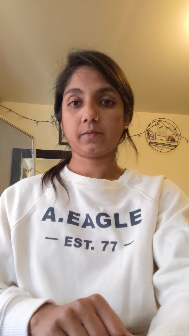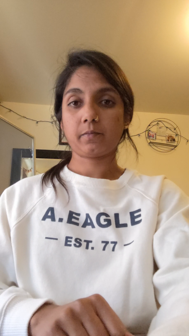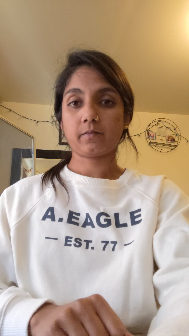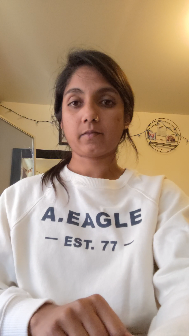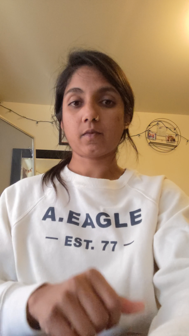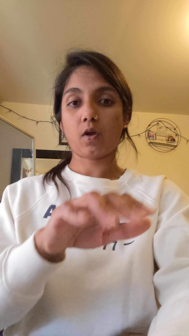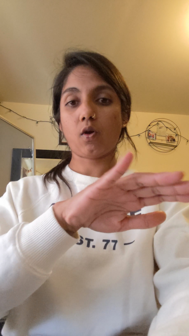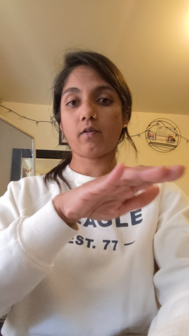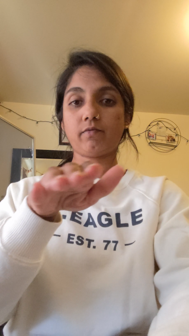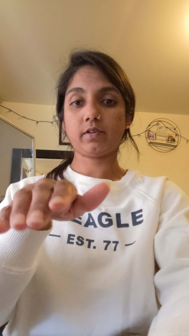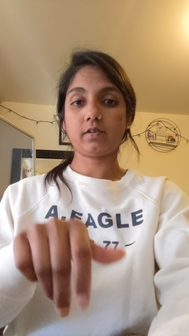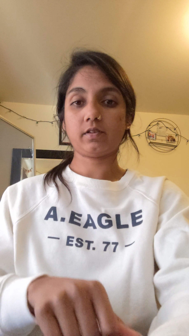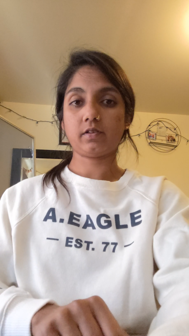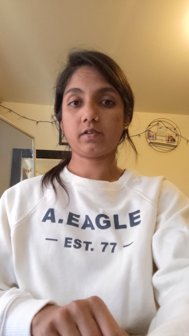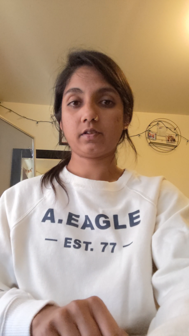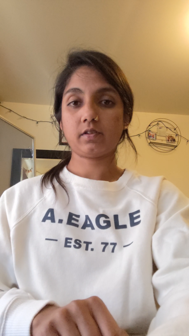cover